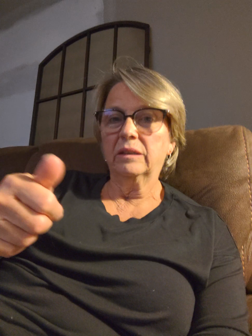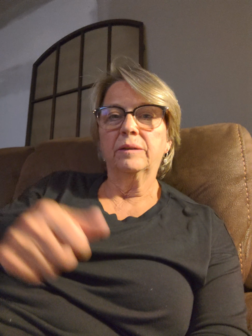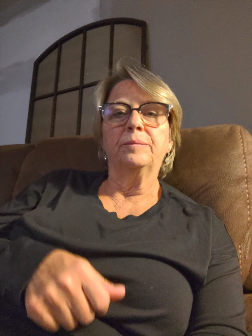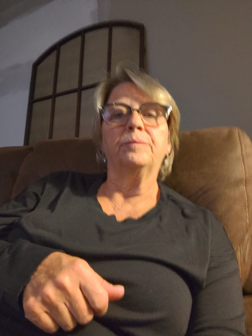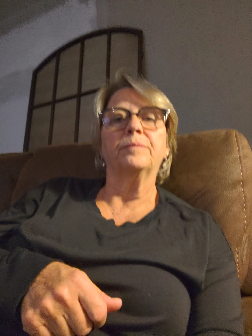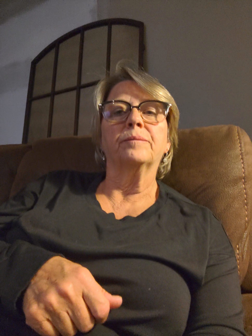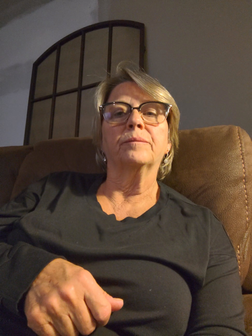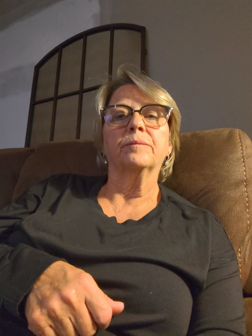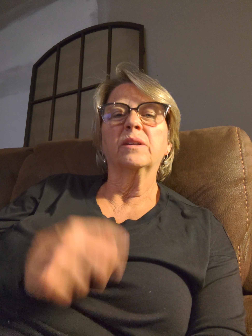nuts